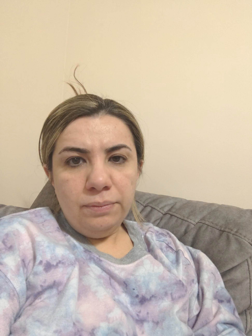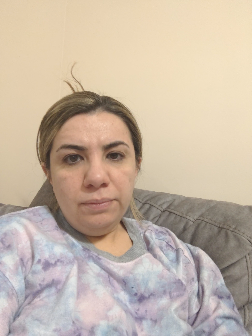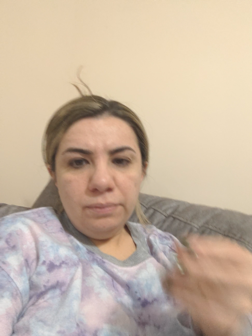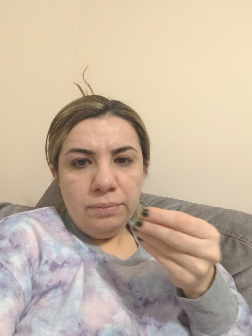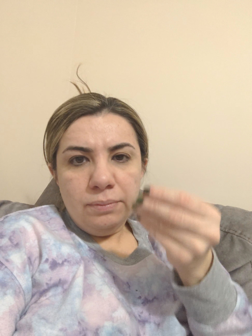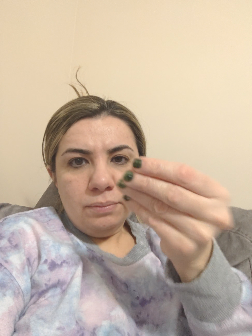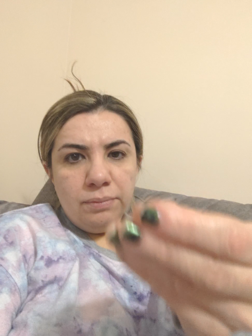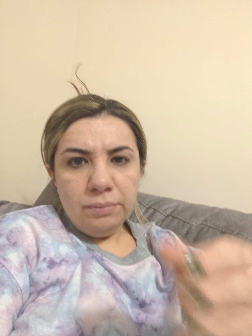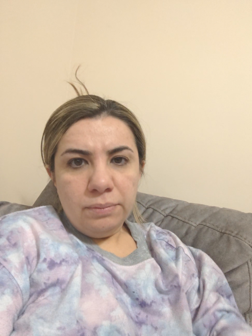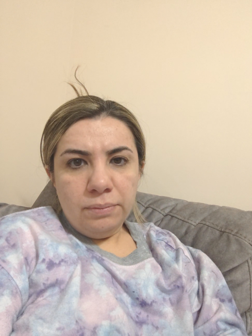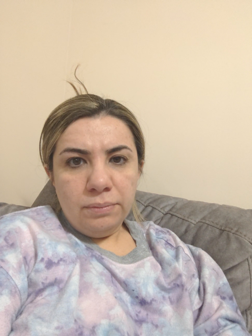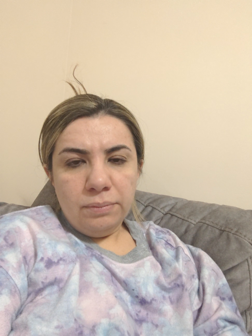give